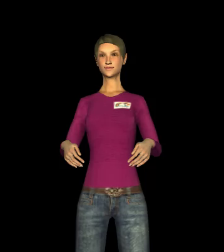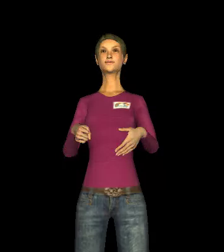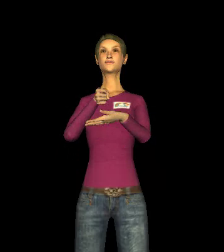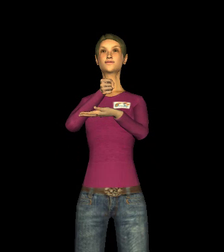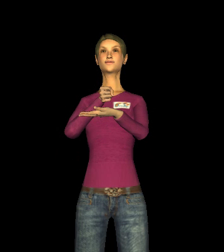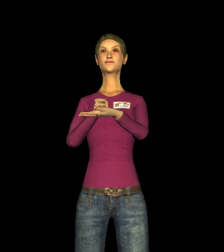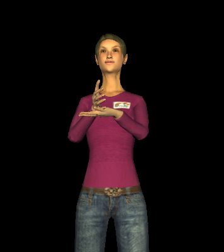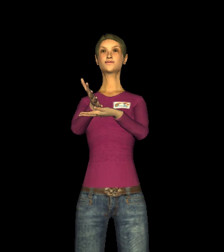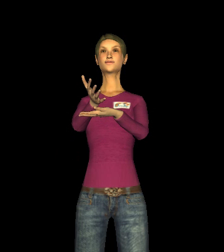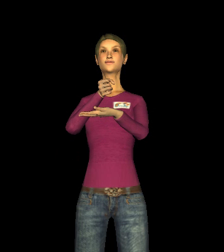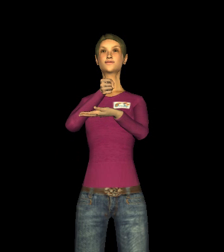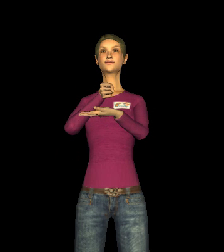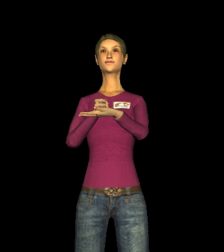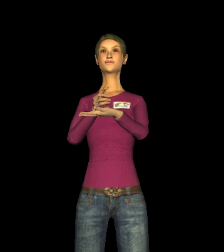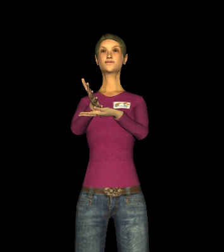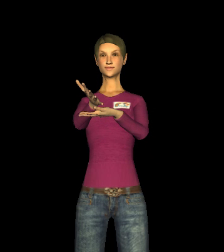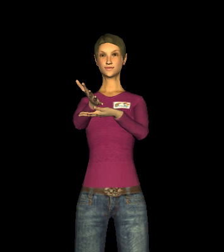معلومة